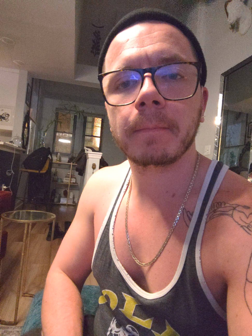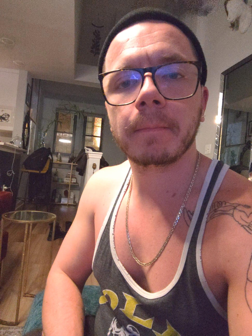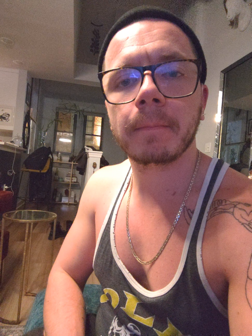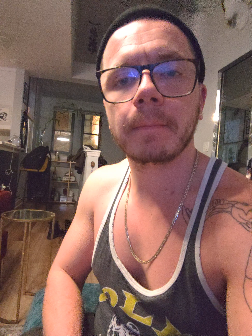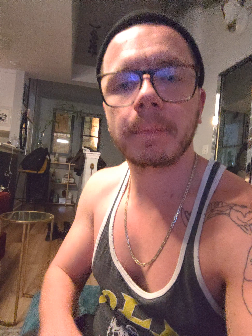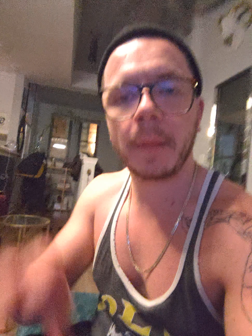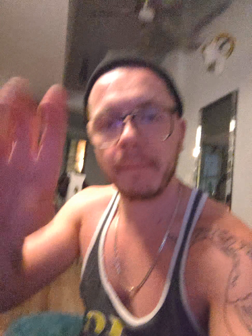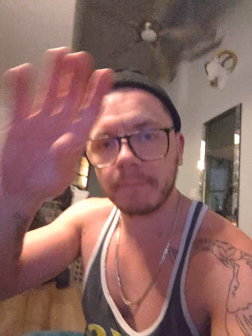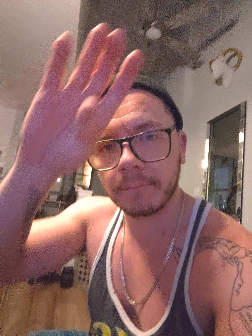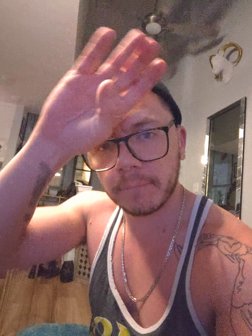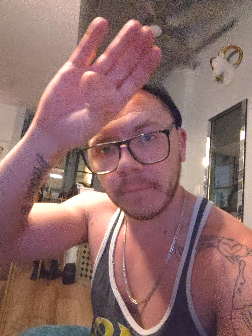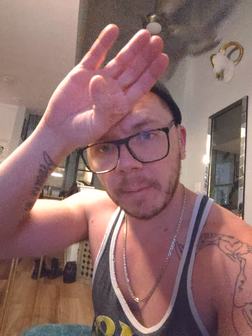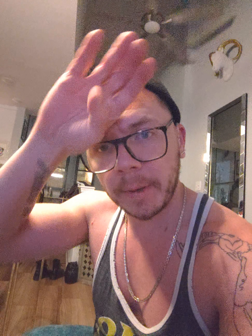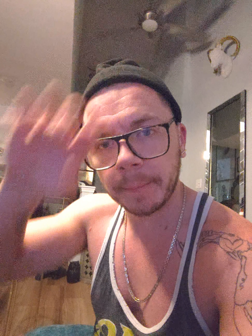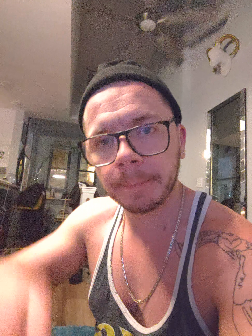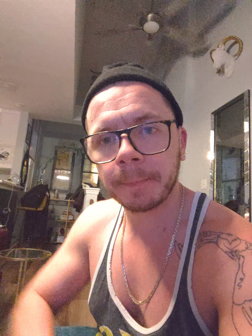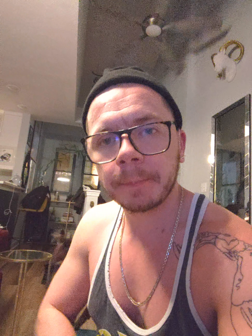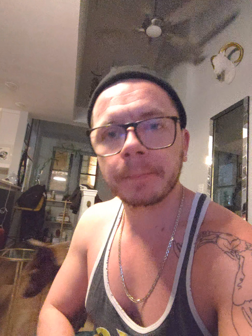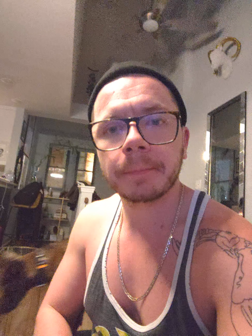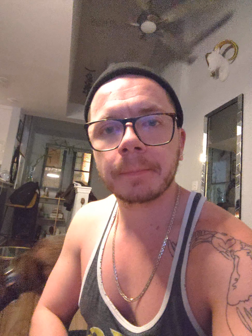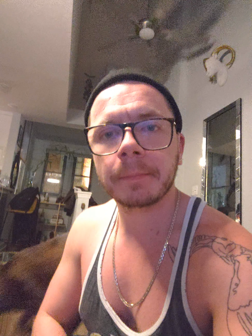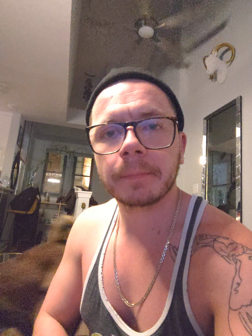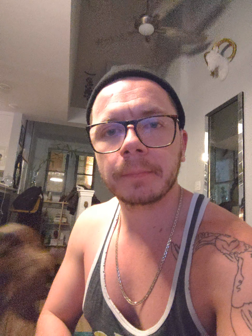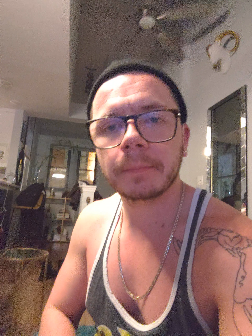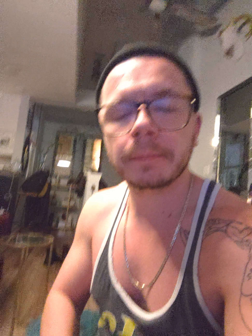fireman